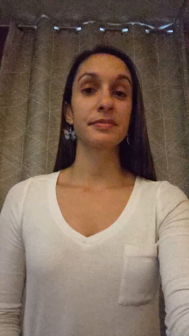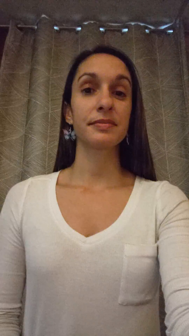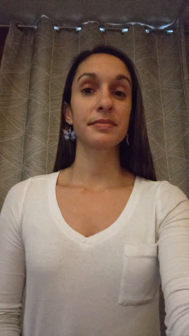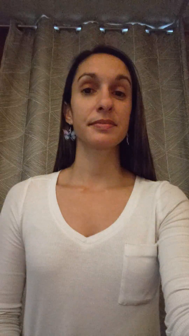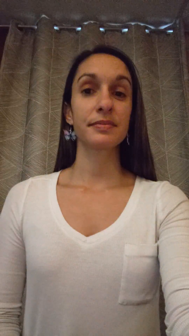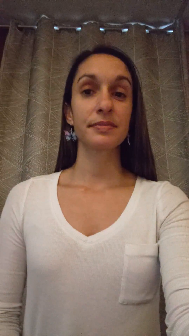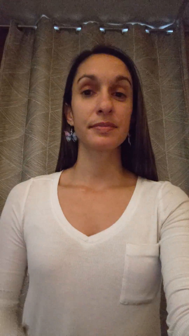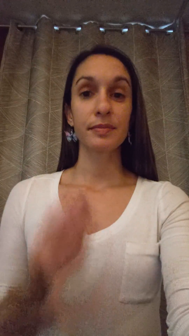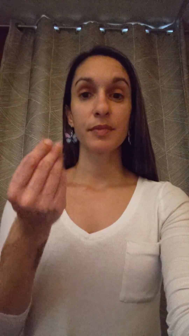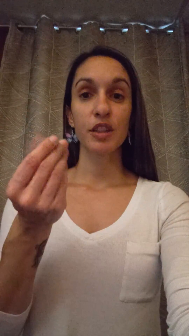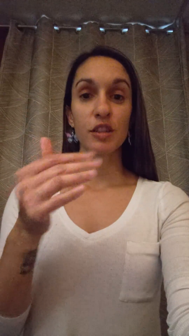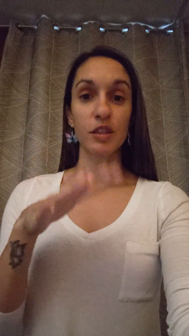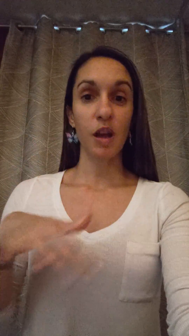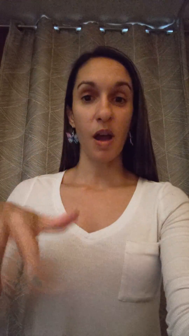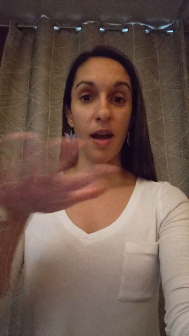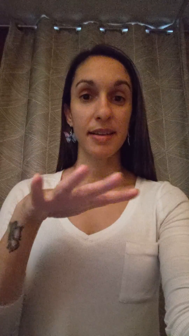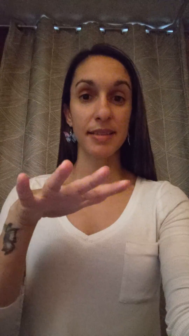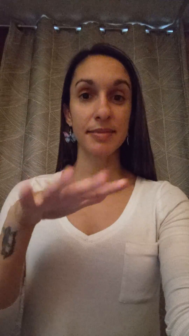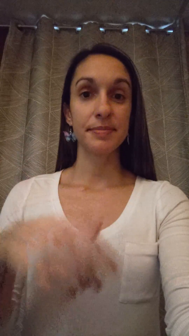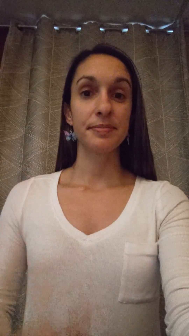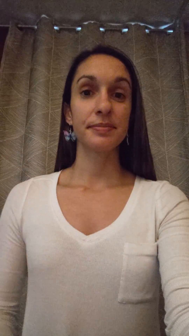garden